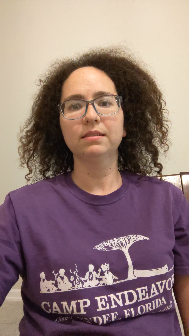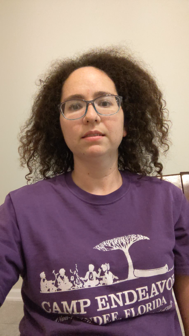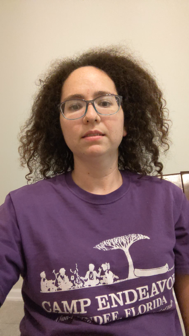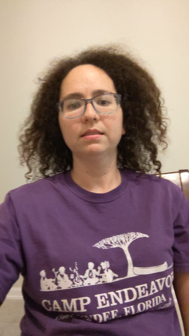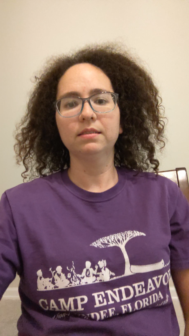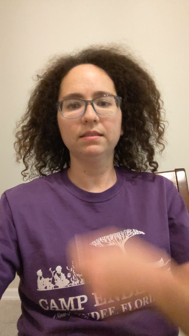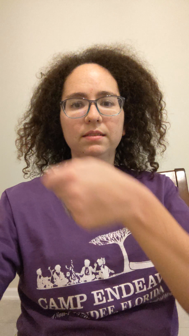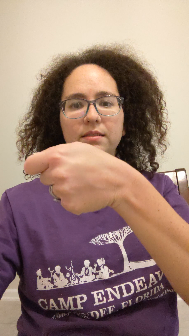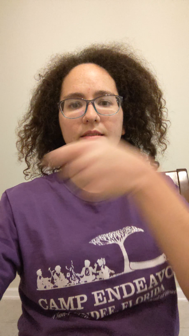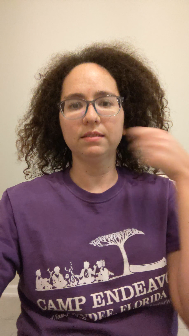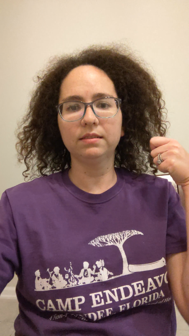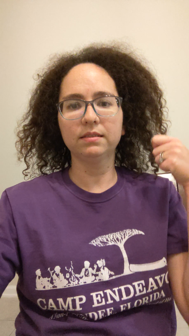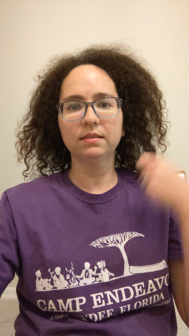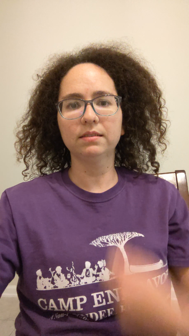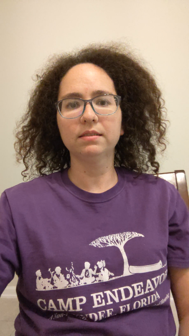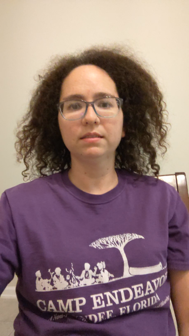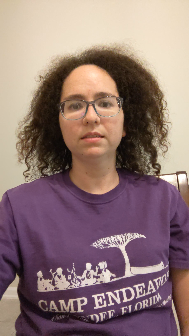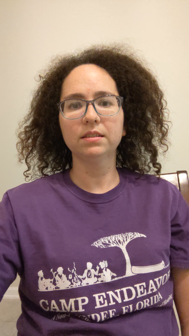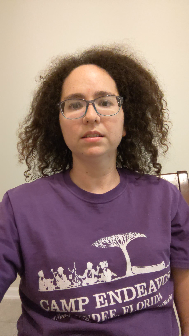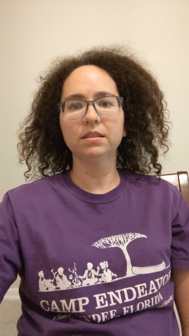pull